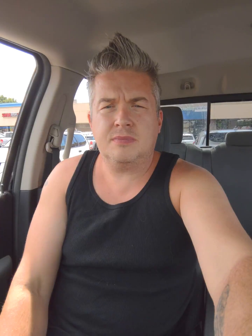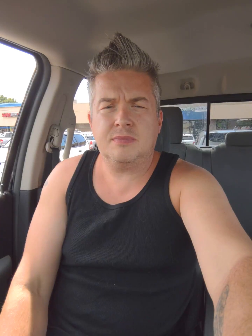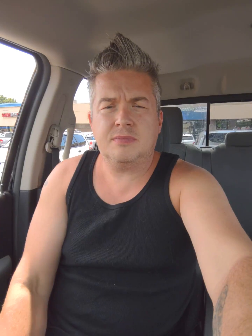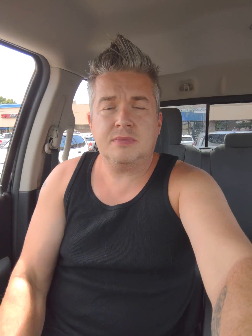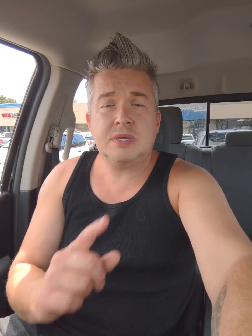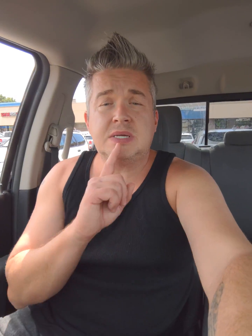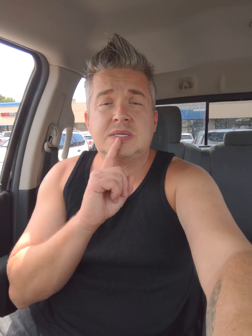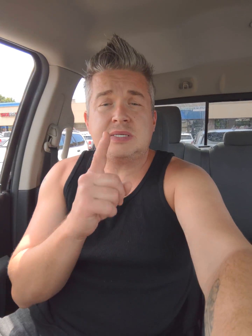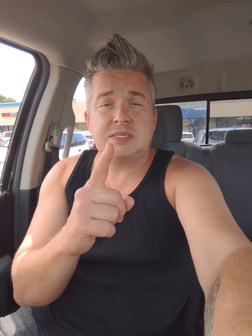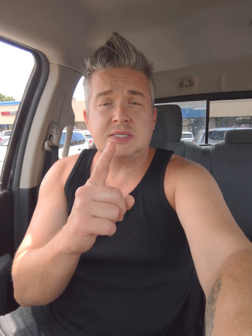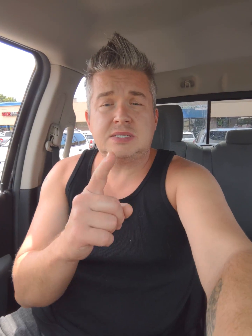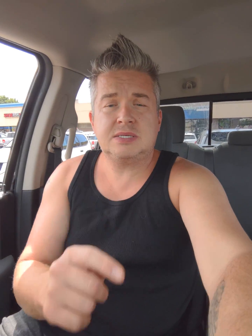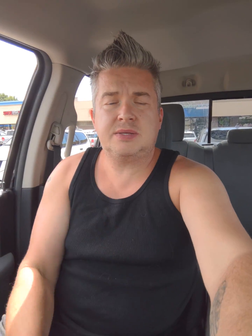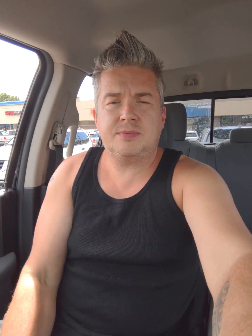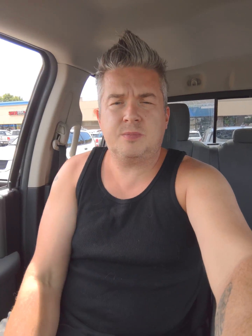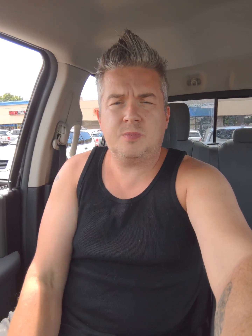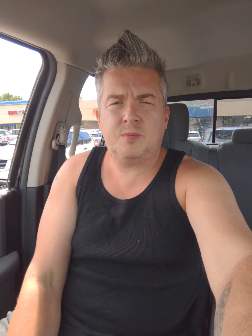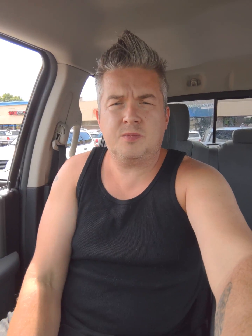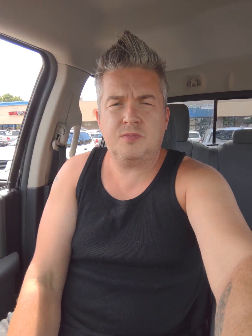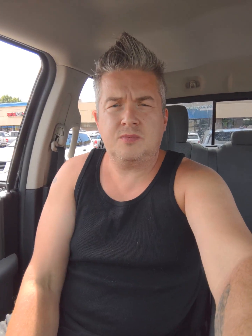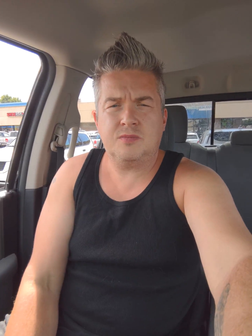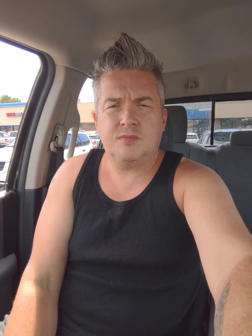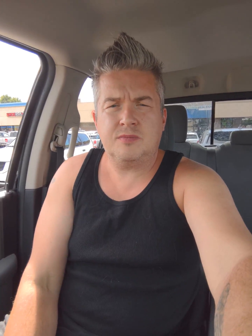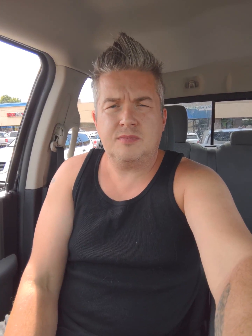is